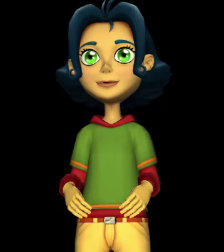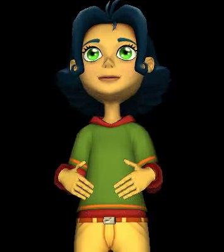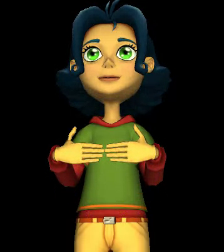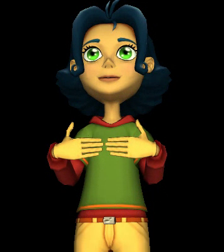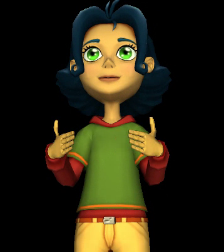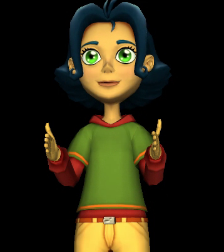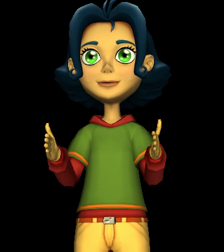يفتح